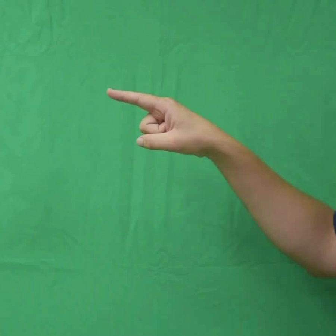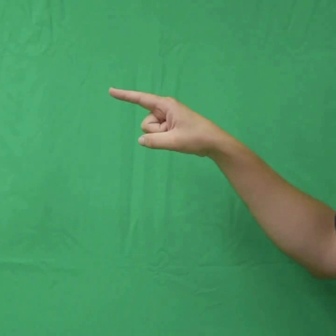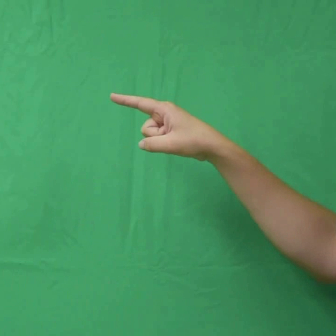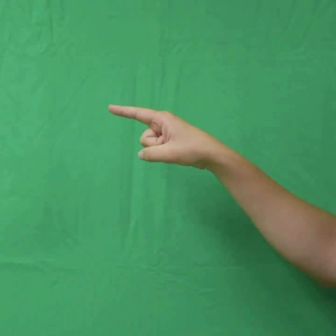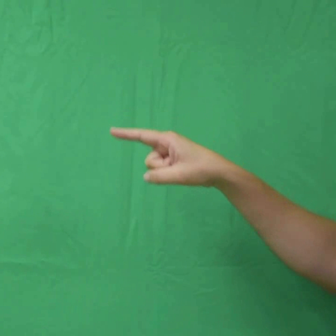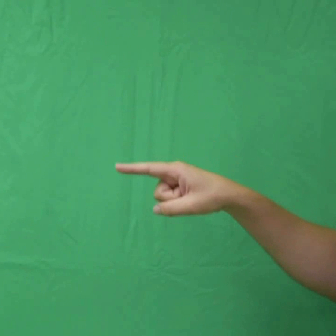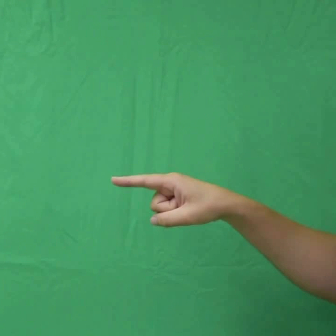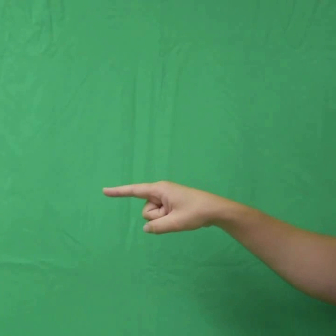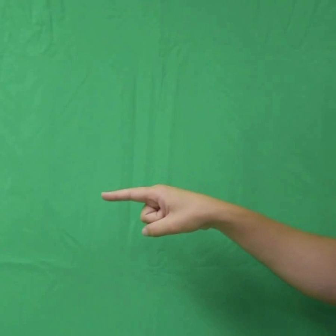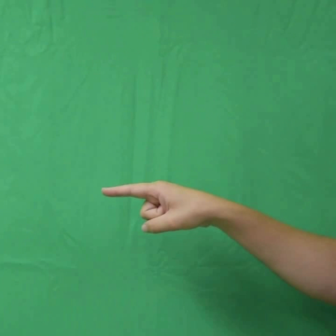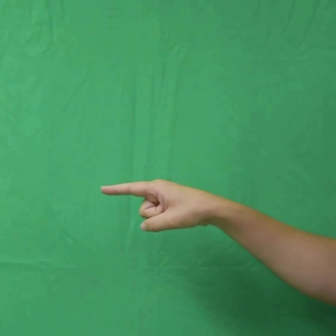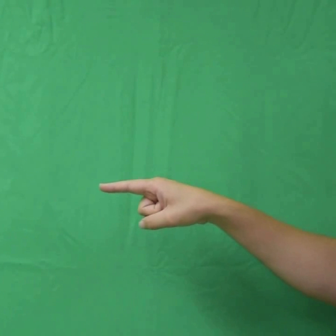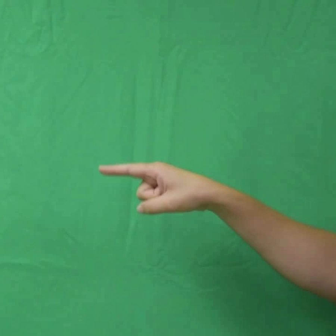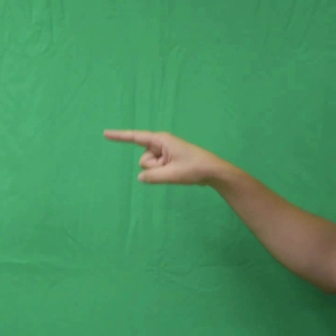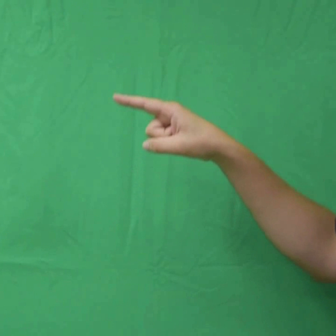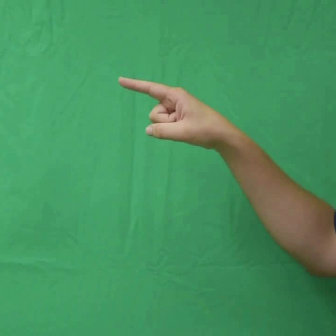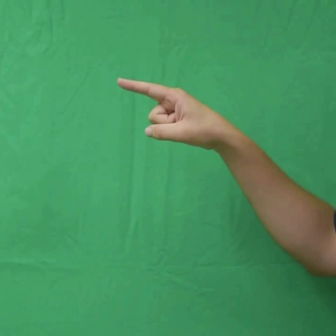Z